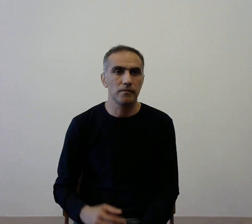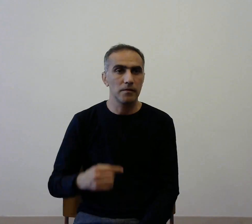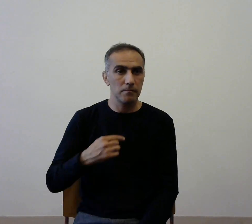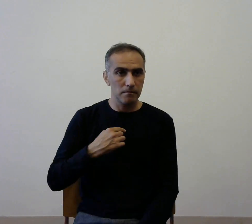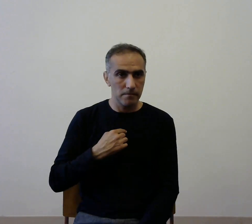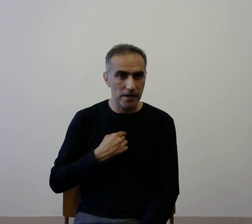mən